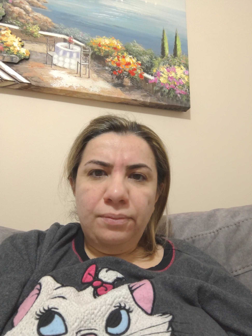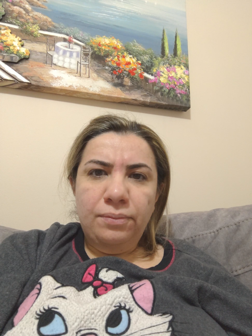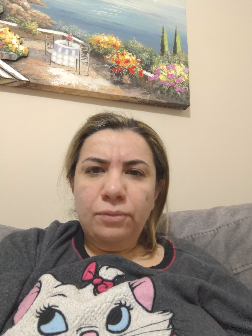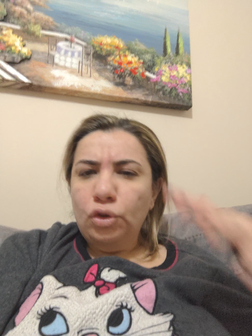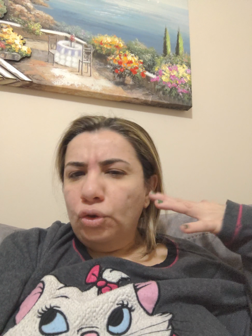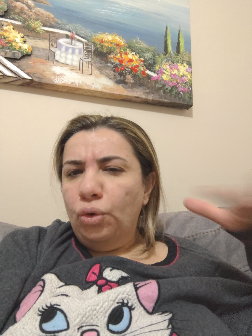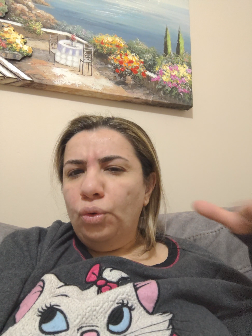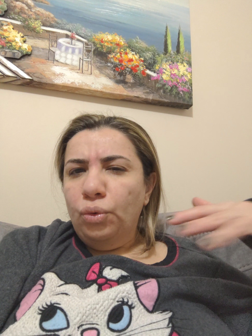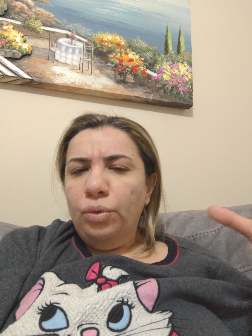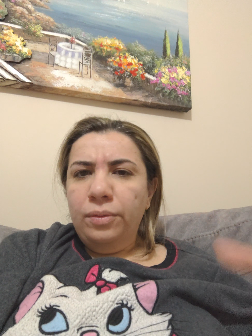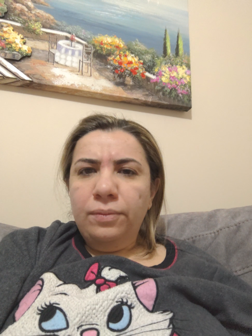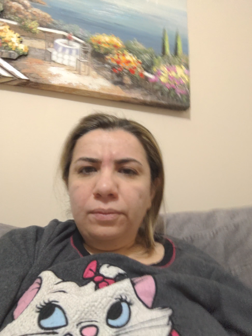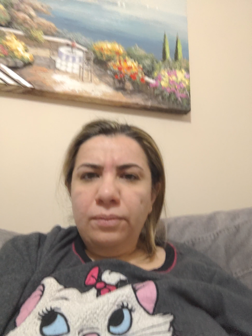noisy